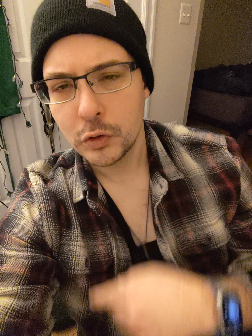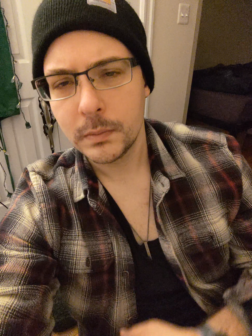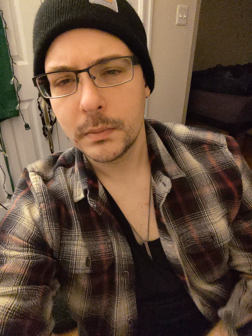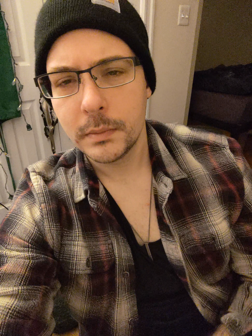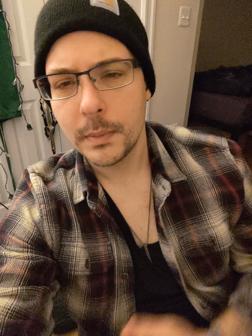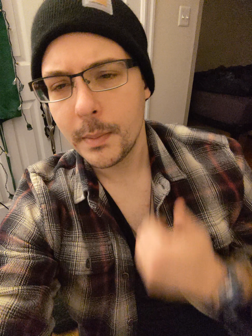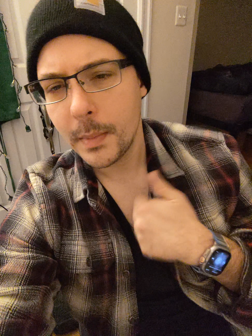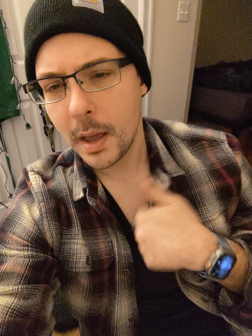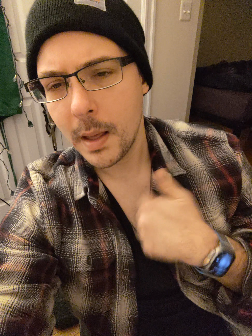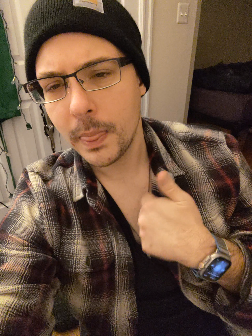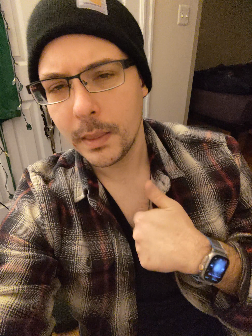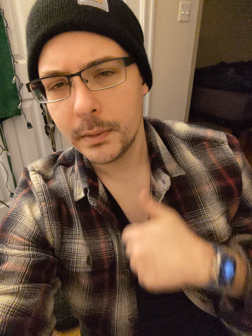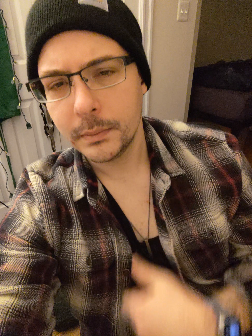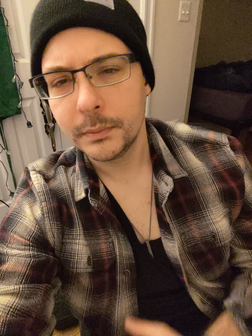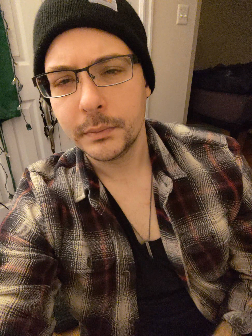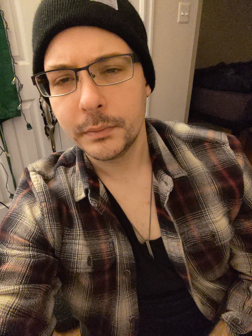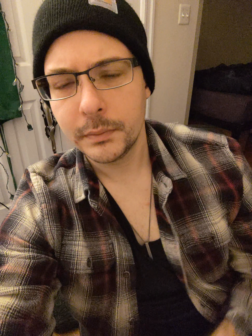bath